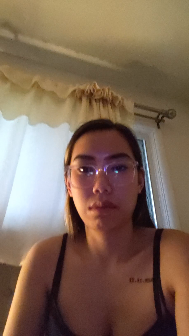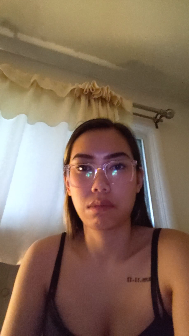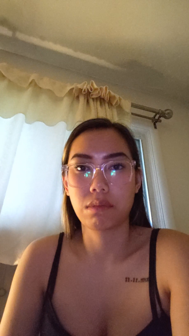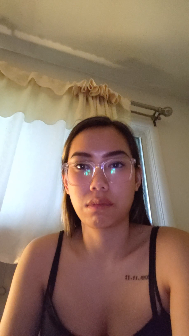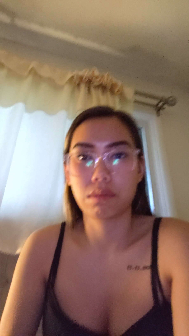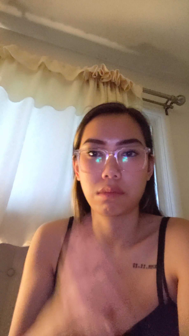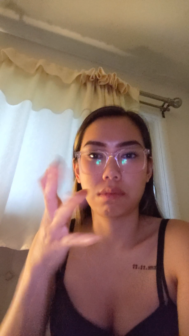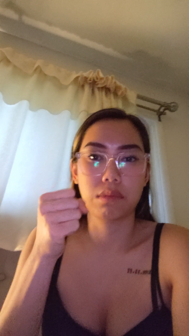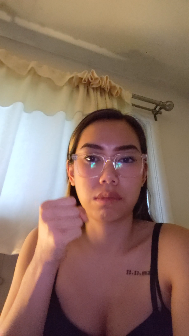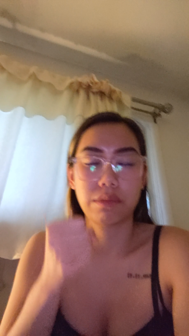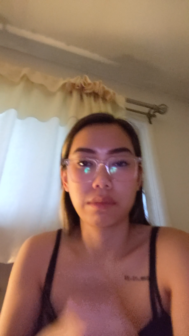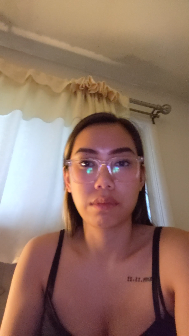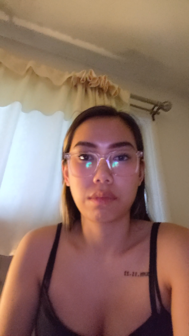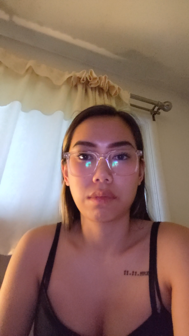get